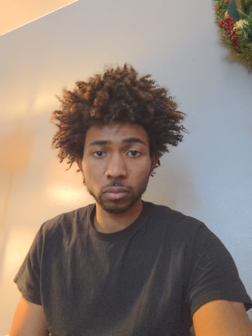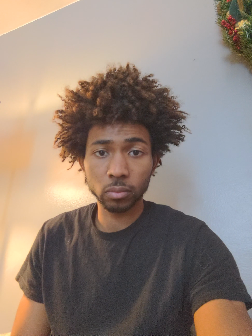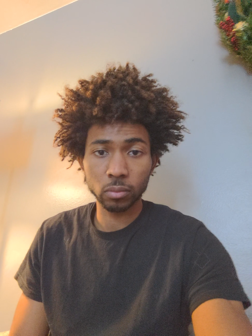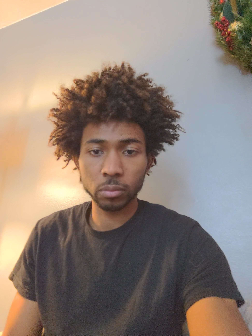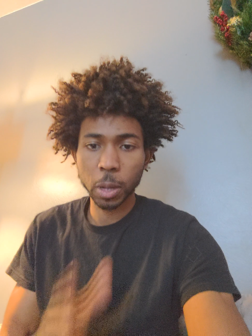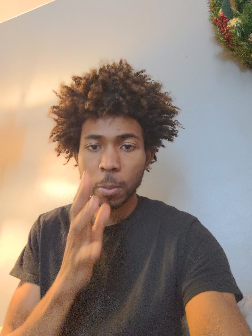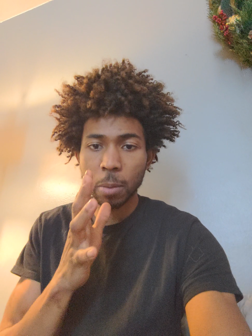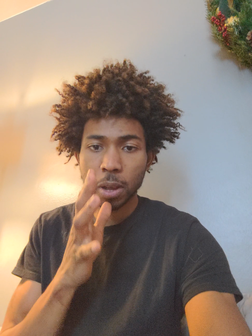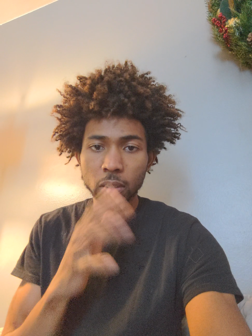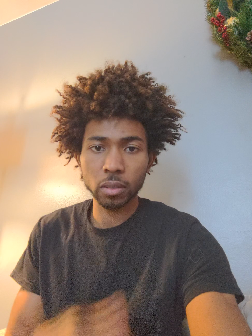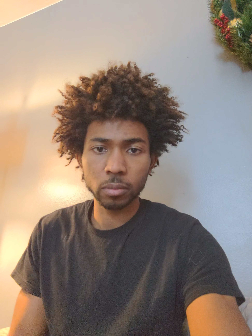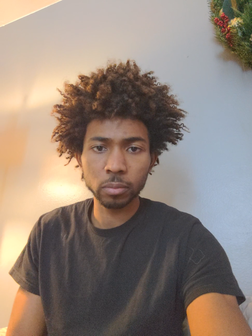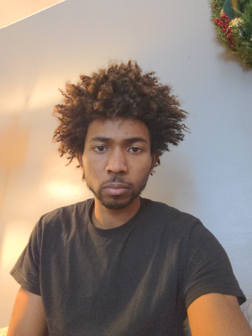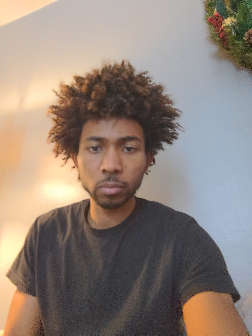mom